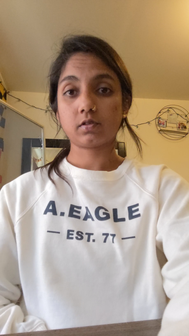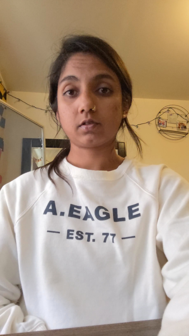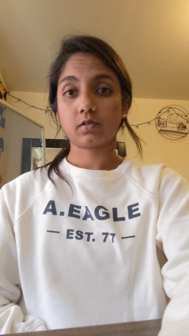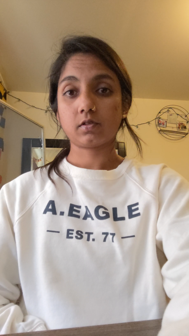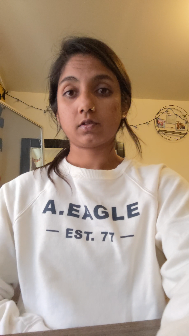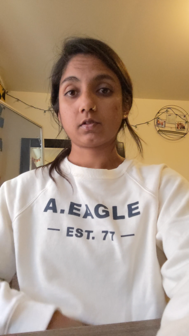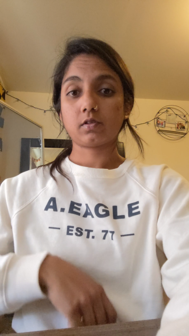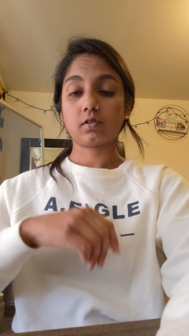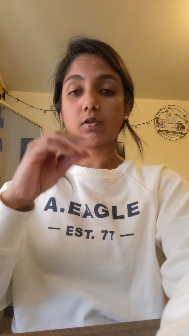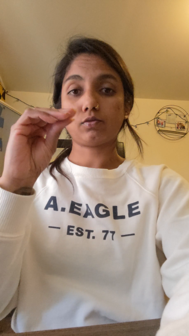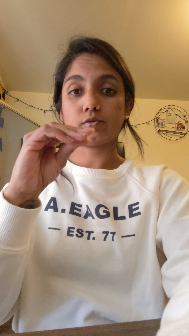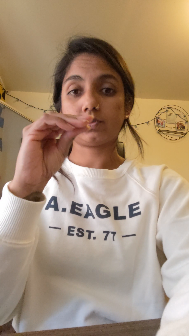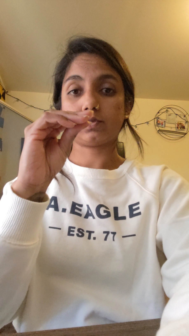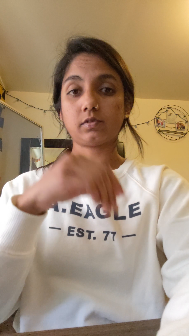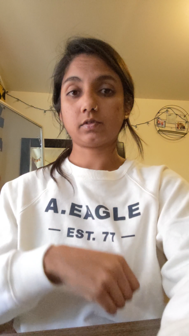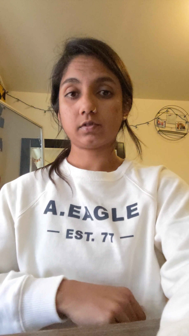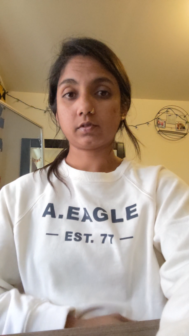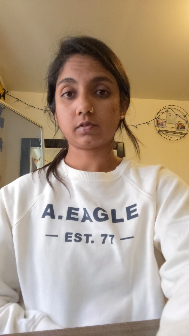dinosaur